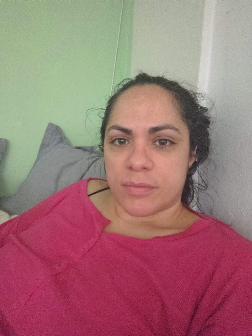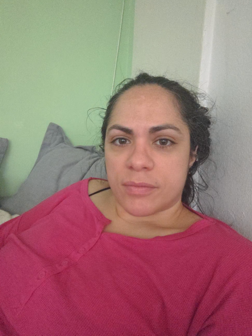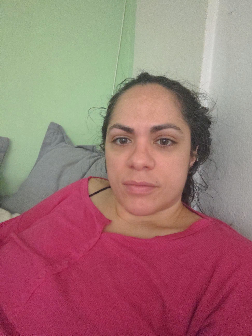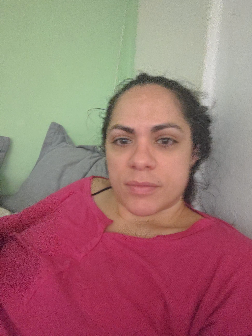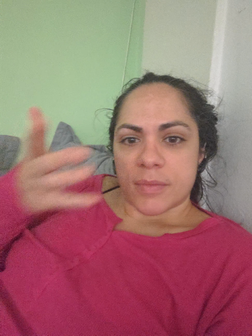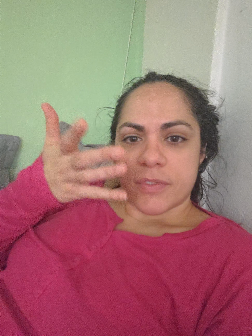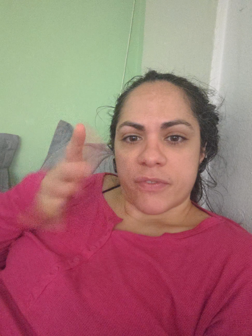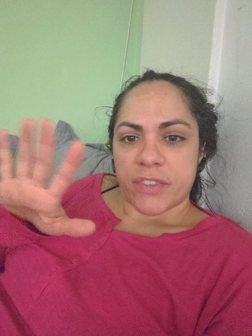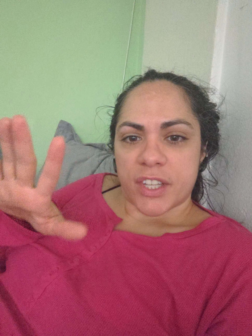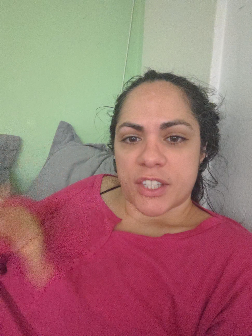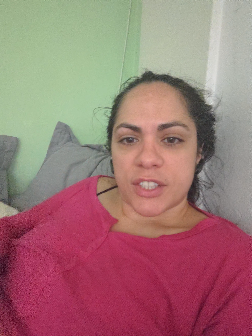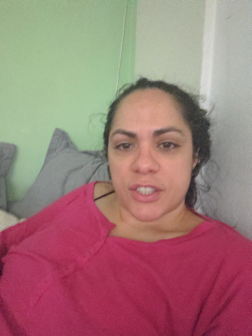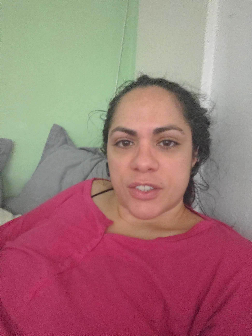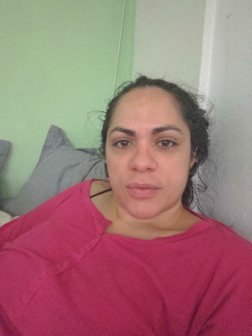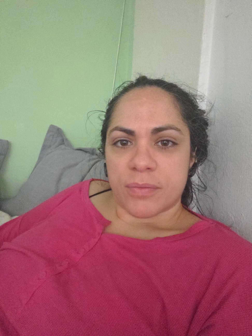finish